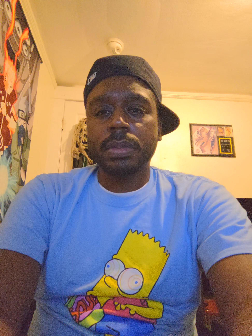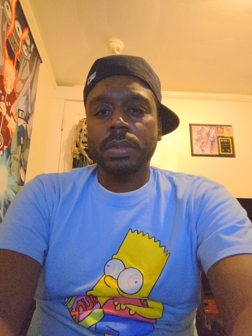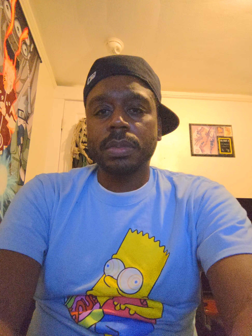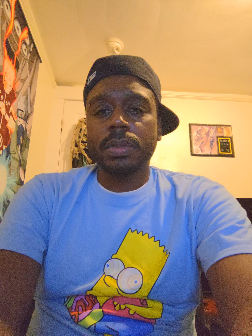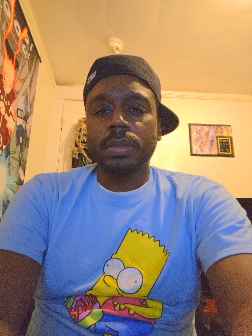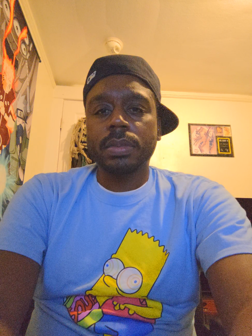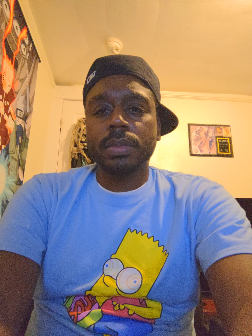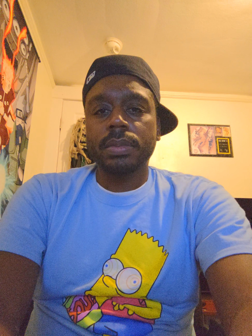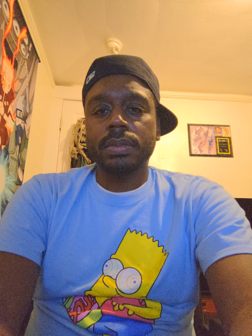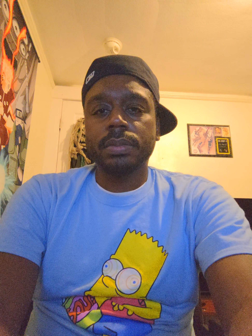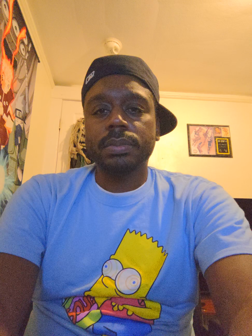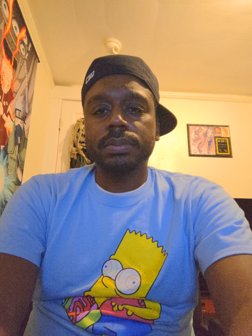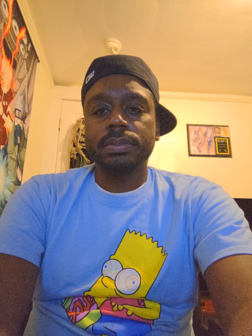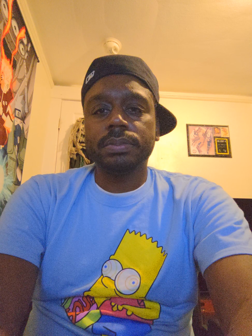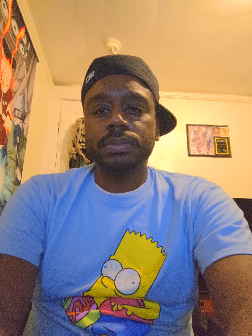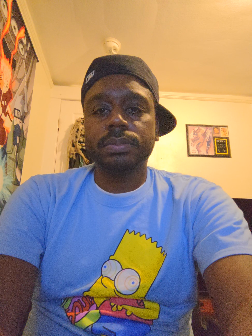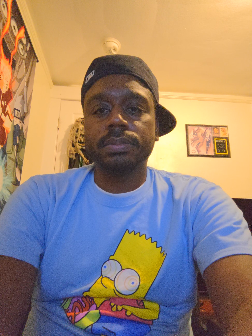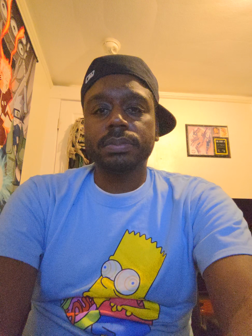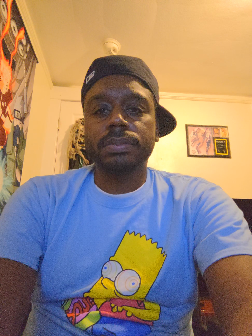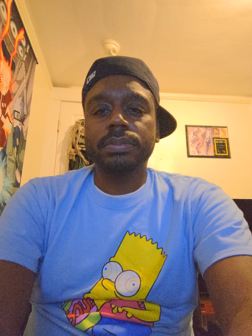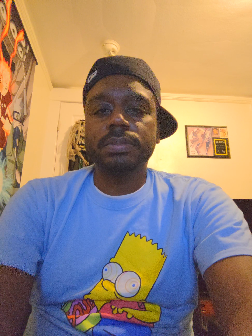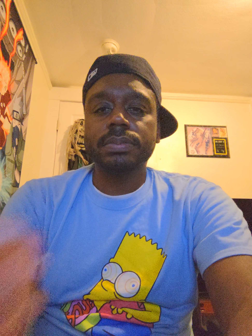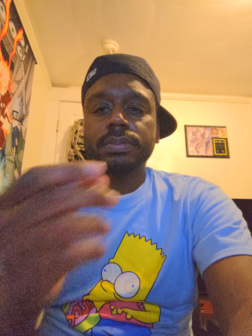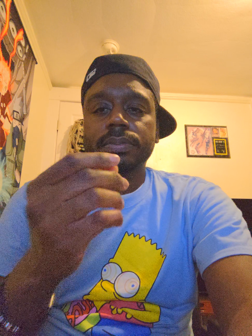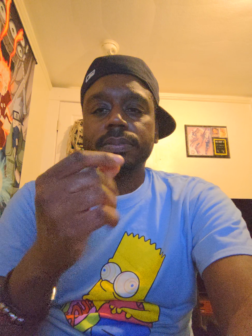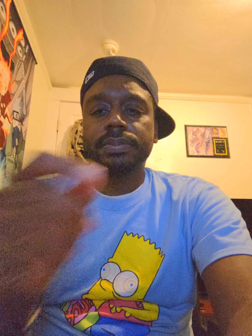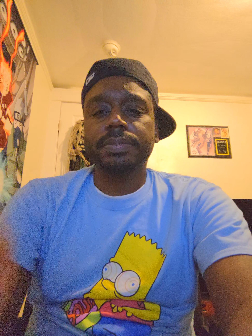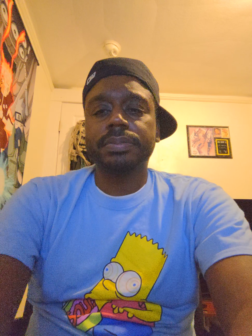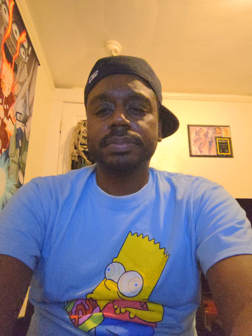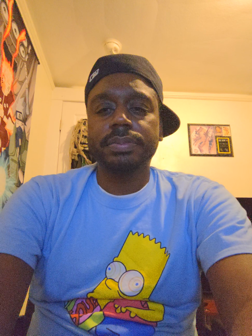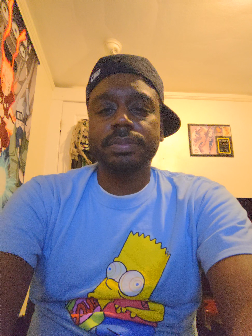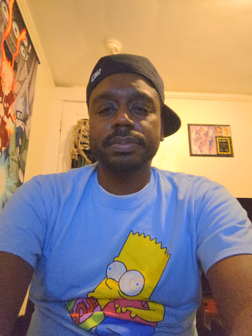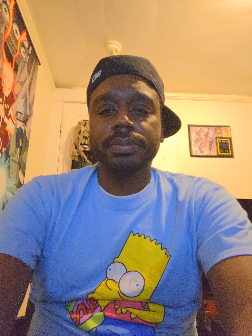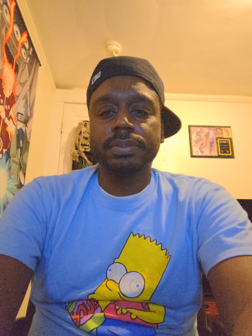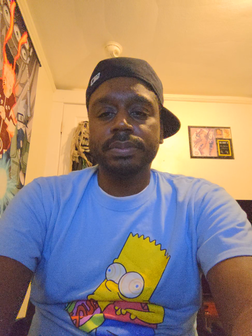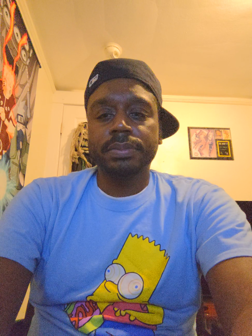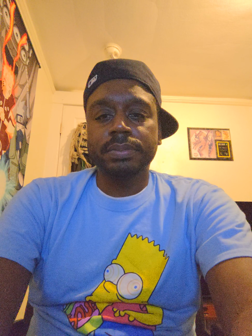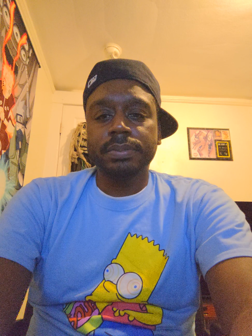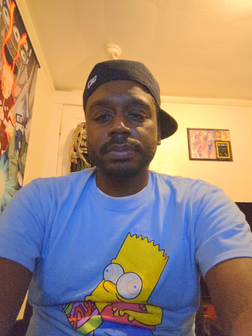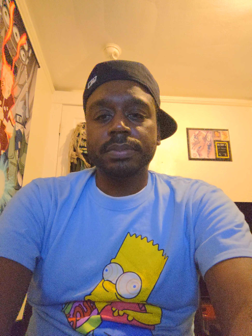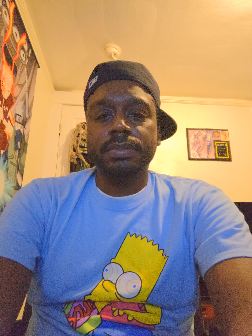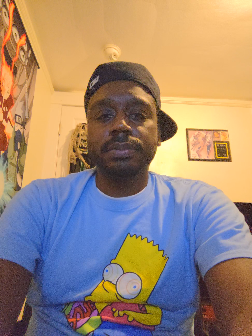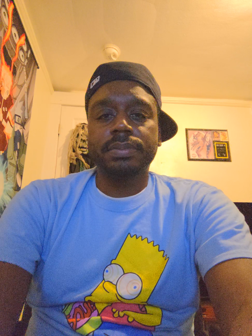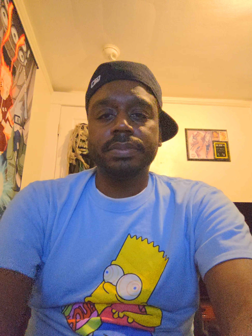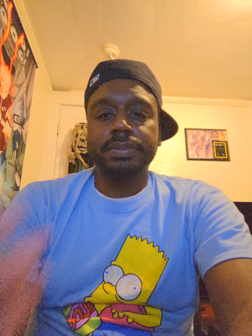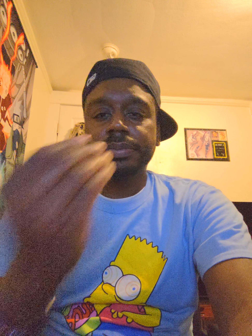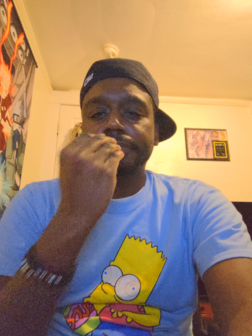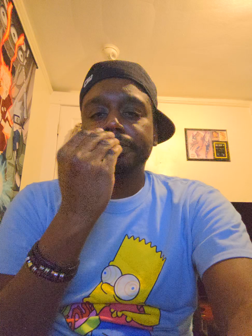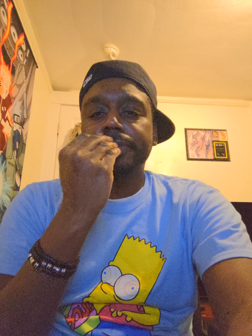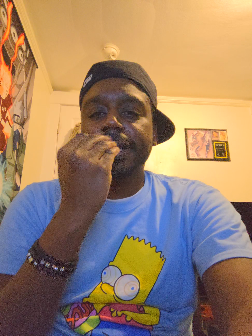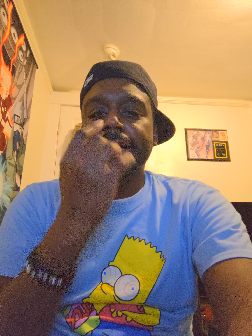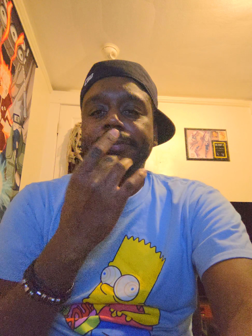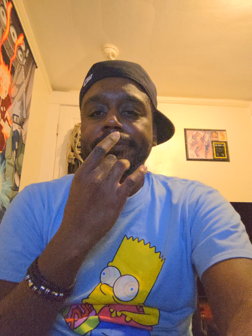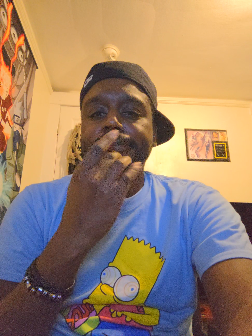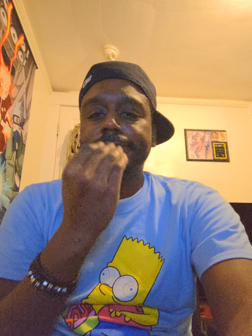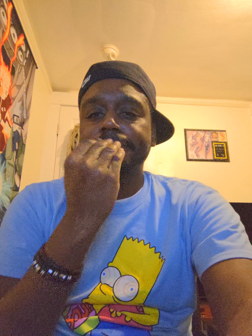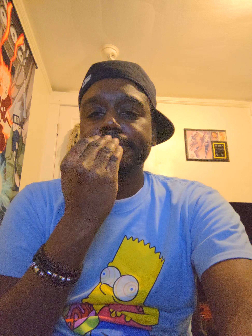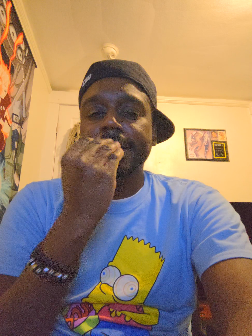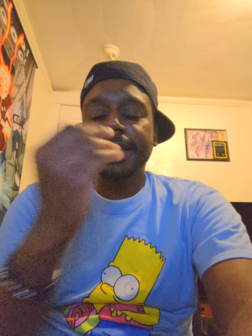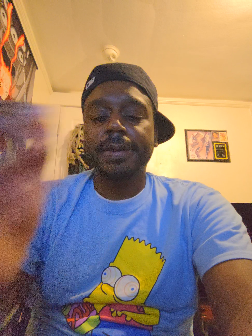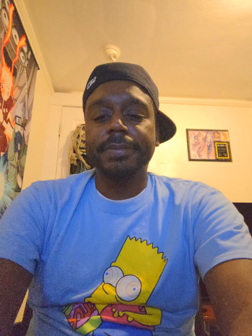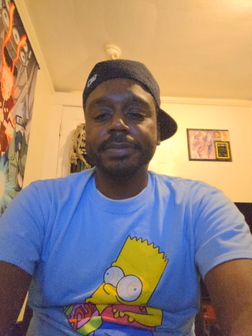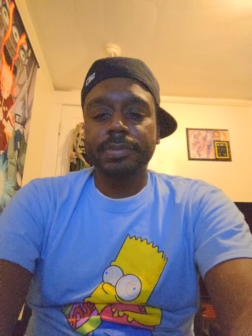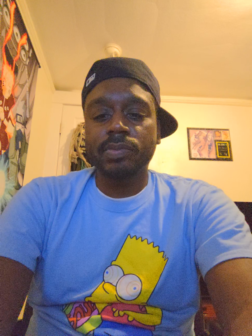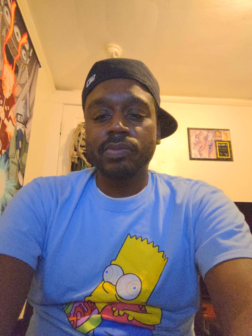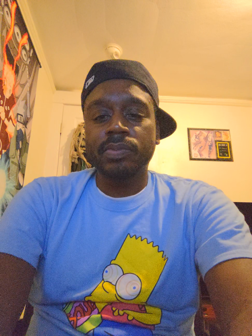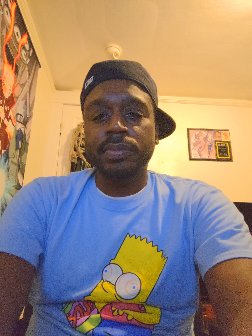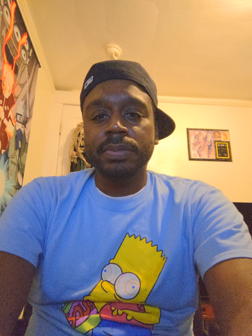snack